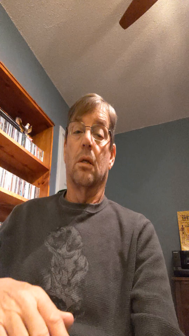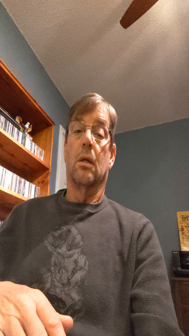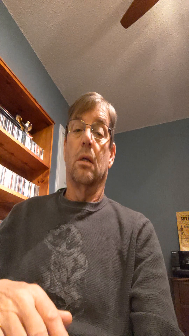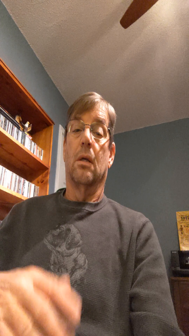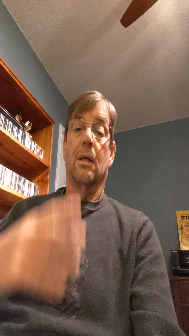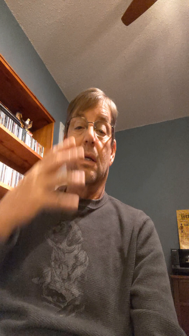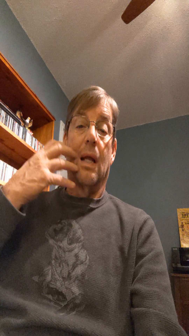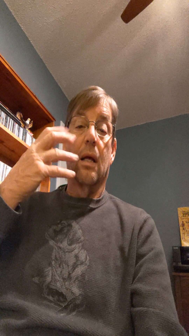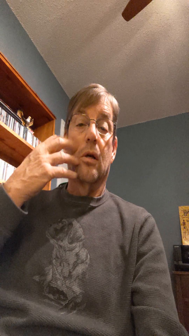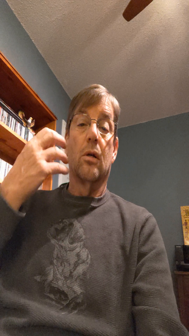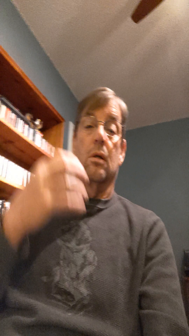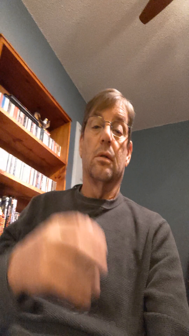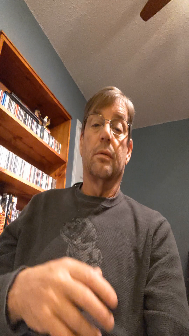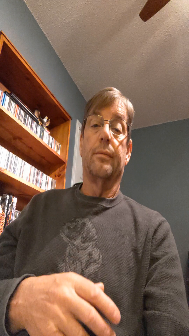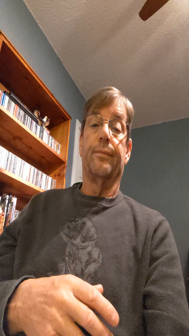tiger